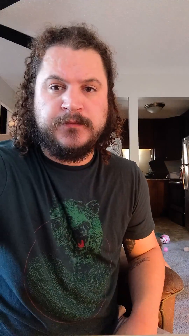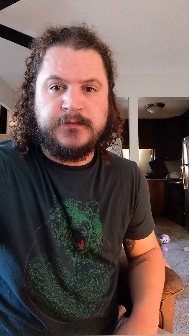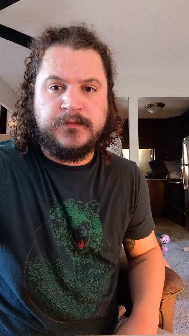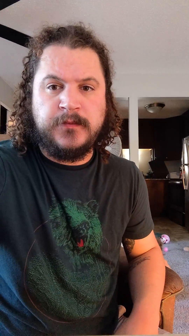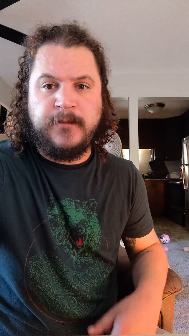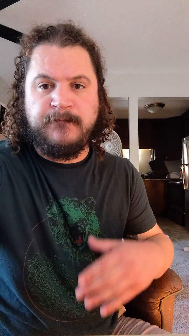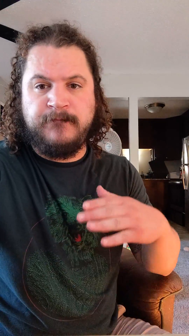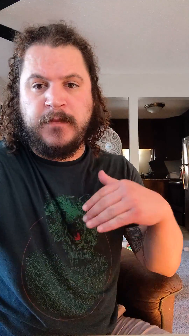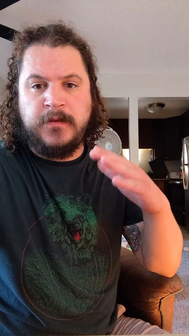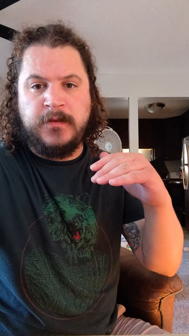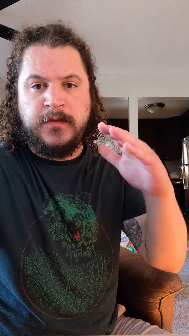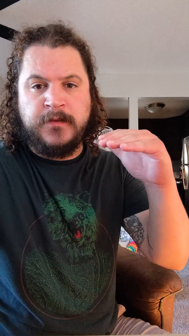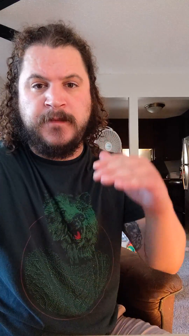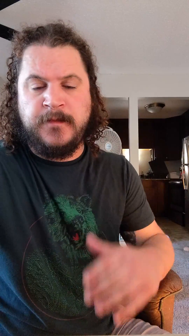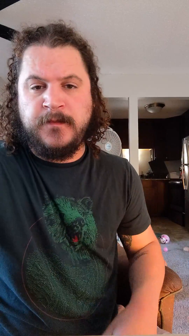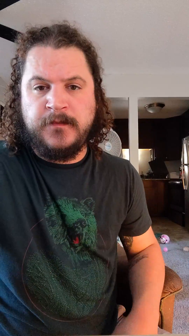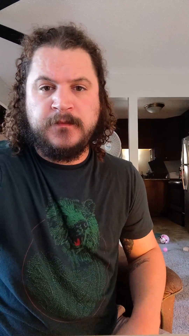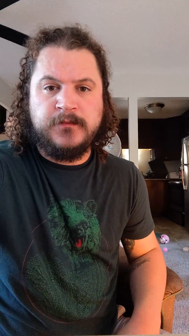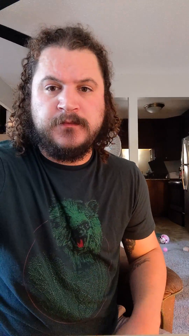build